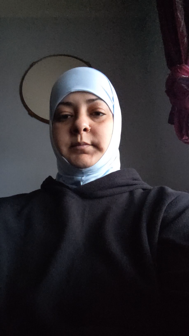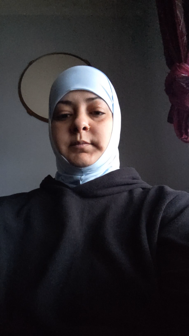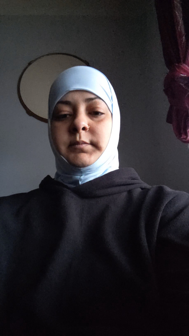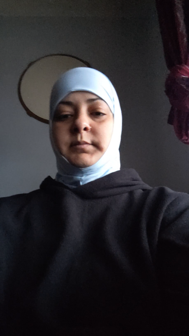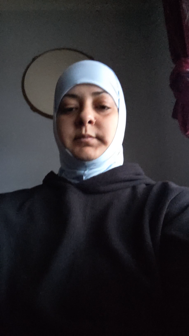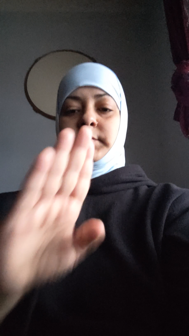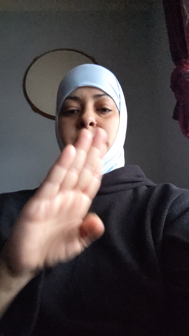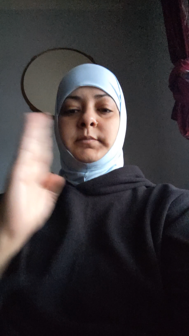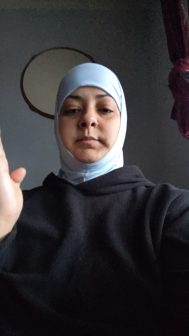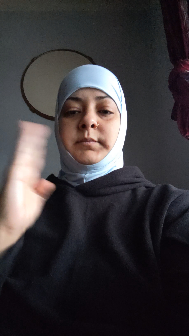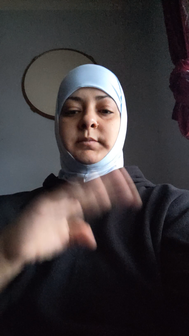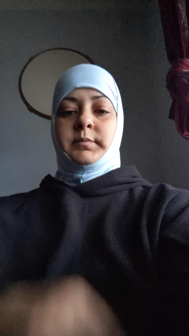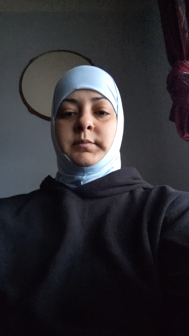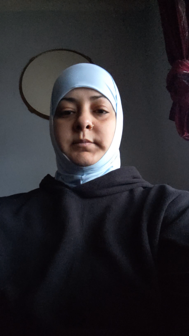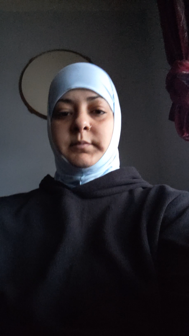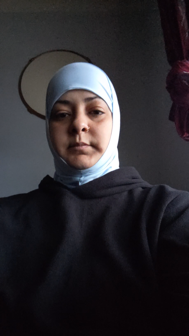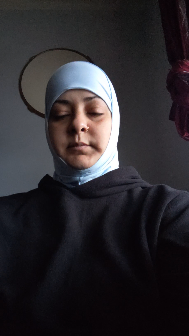door